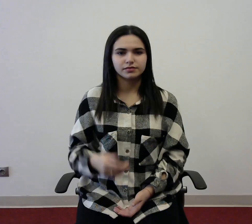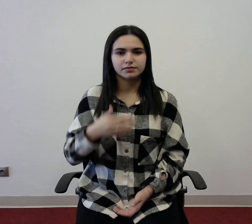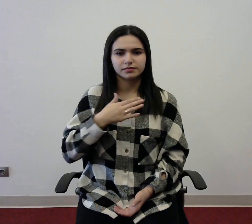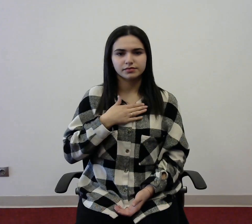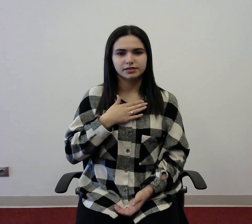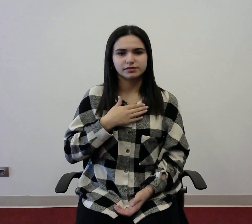mən